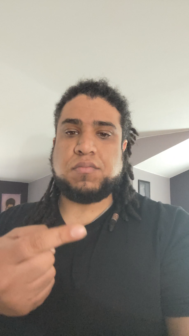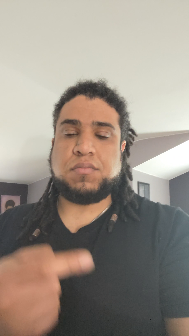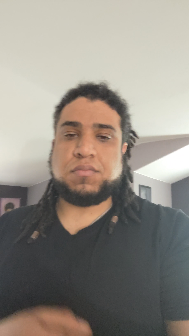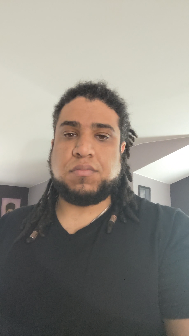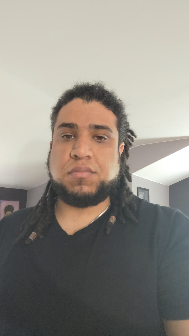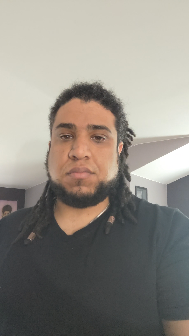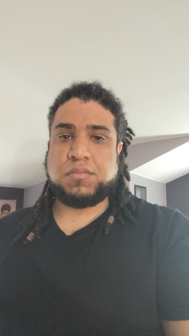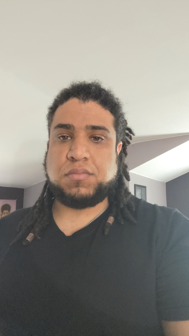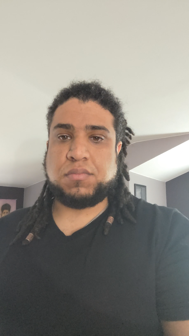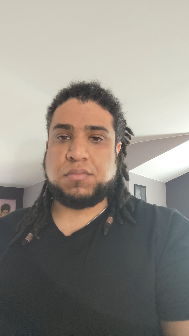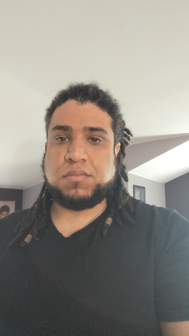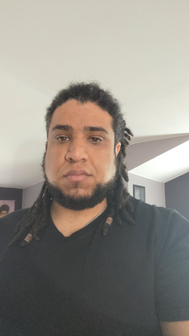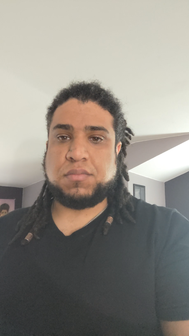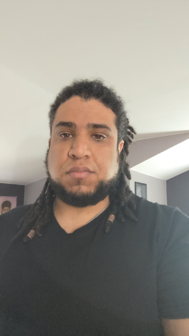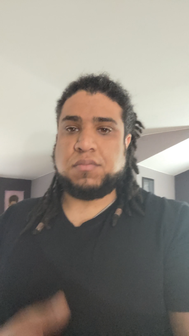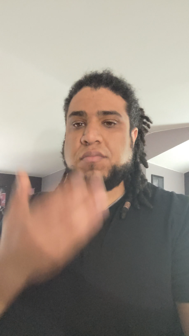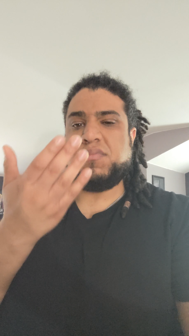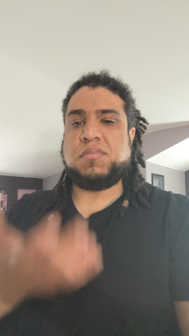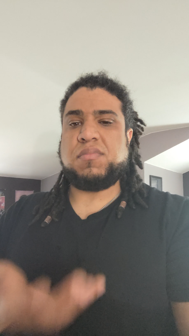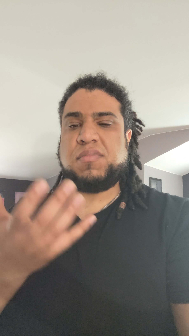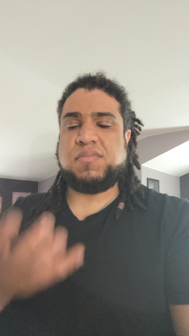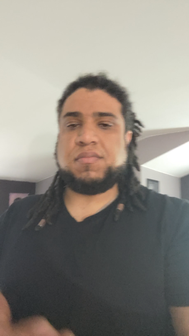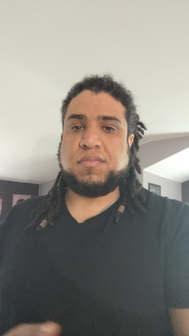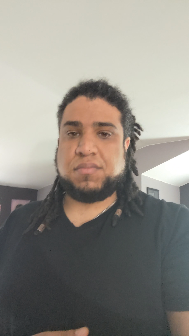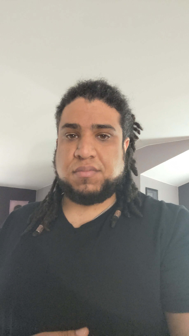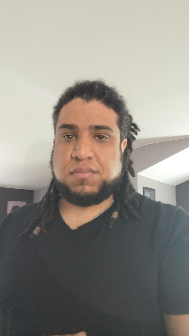heavy